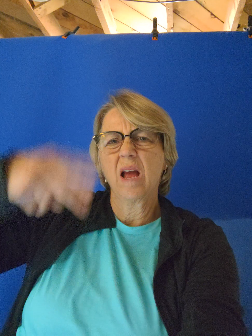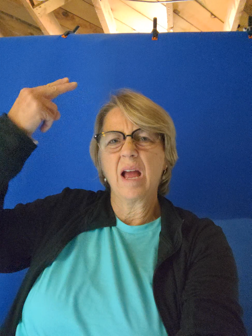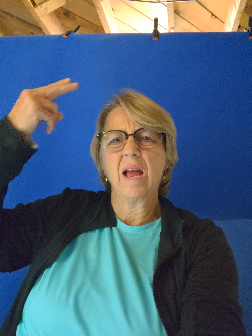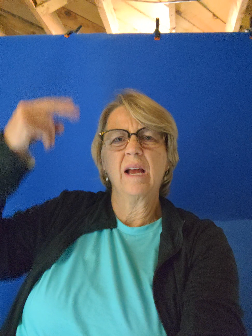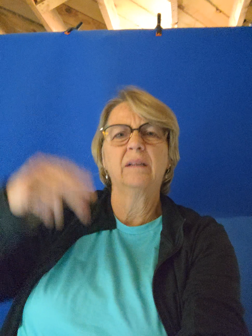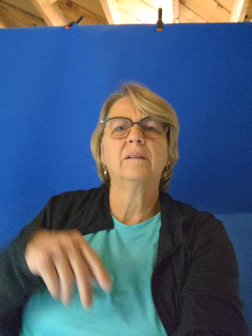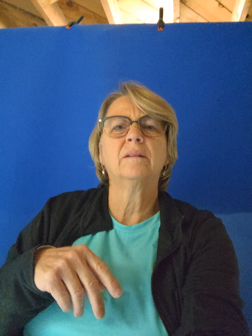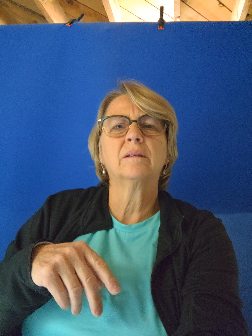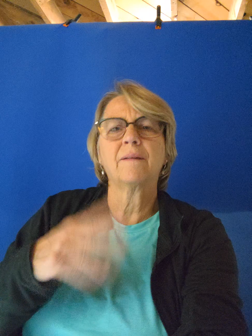high